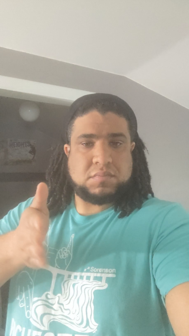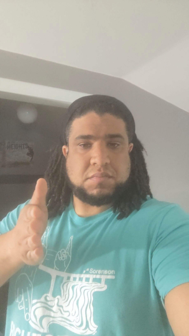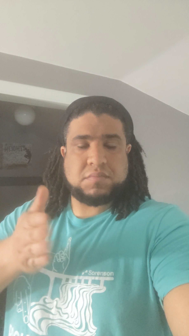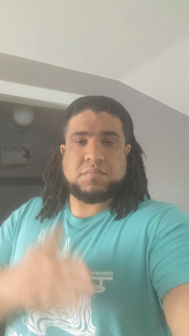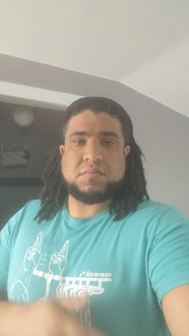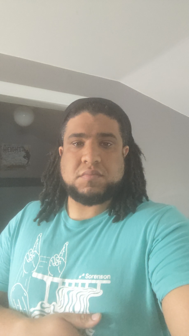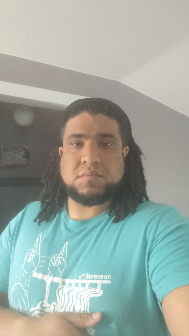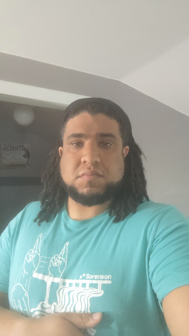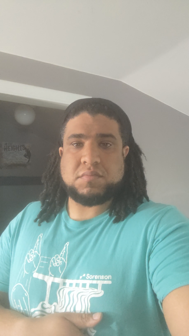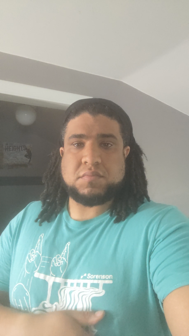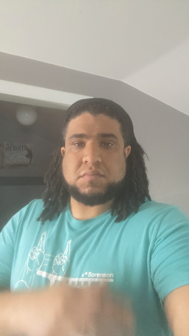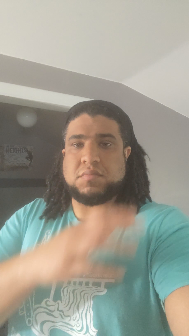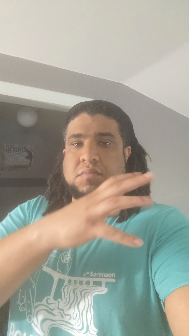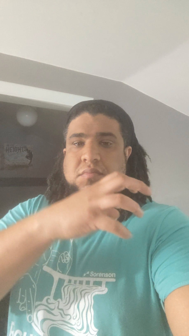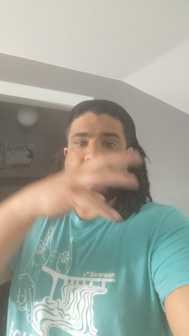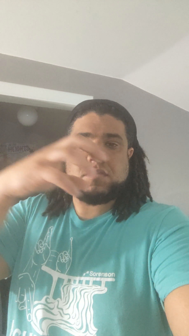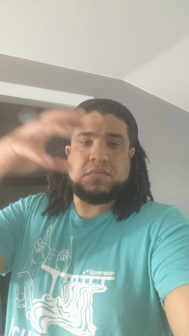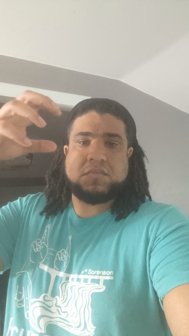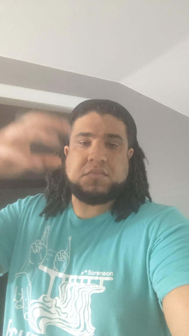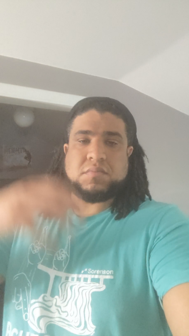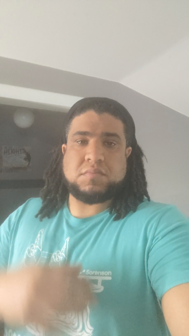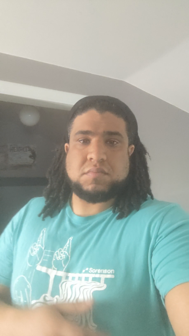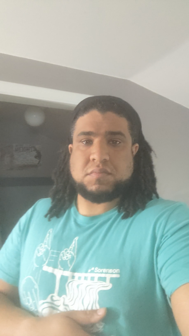bubbles